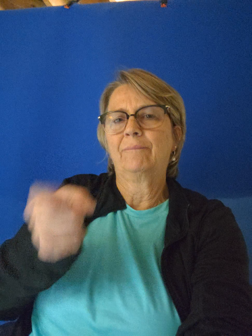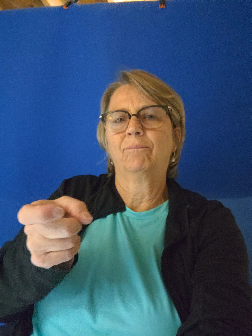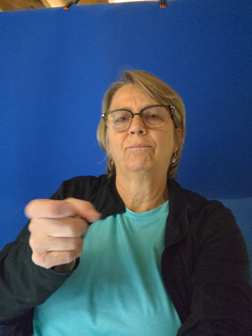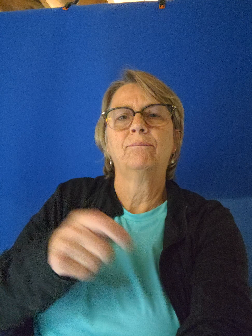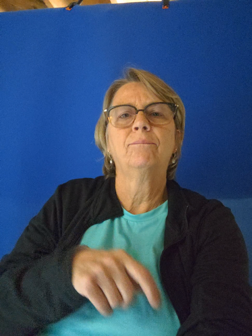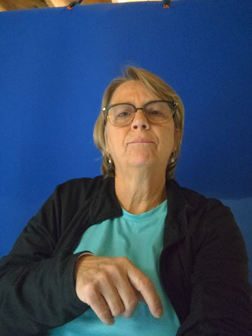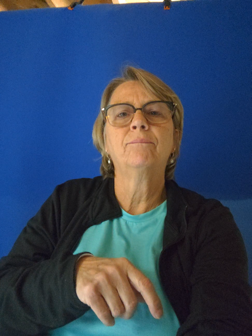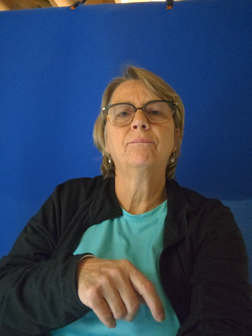gift